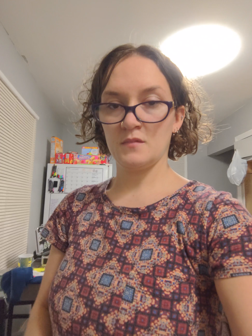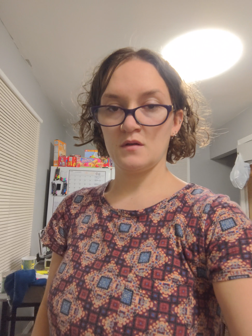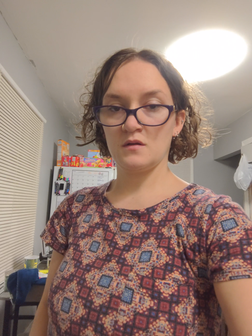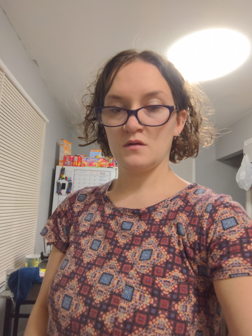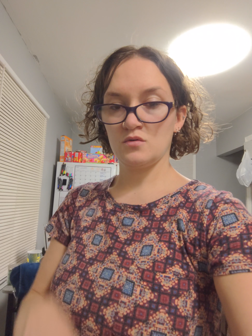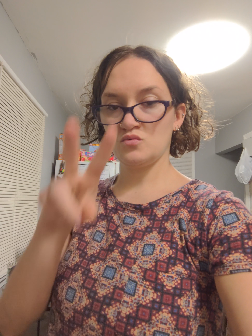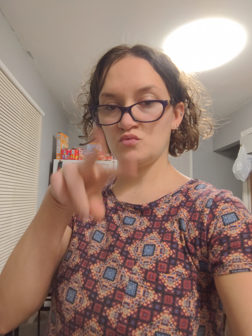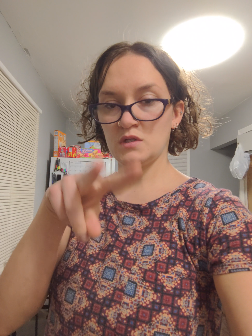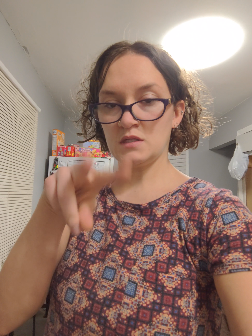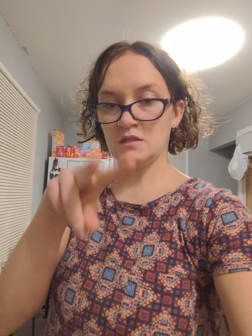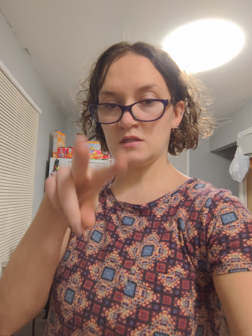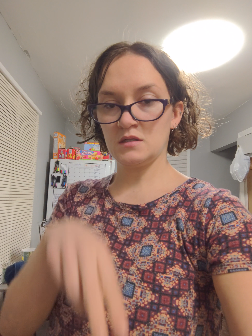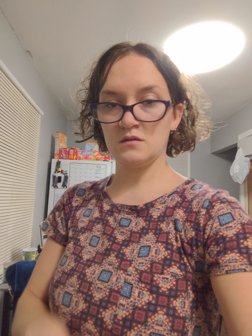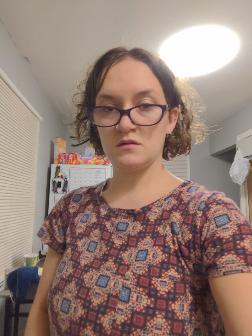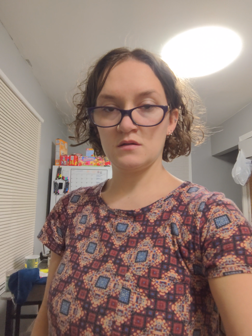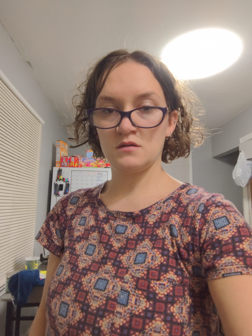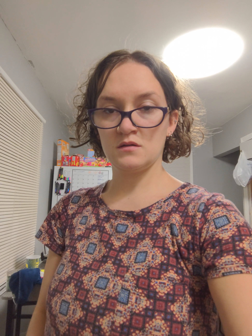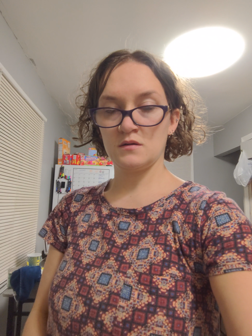read